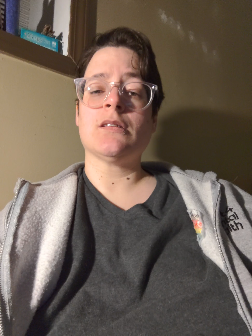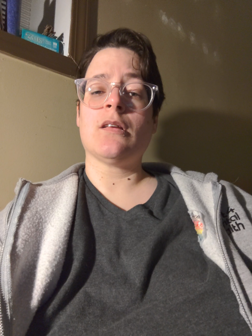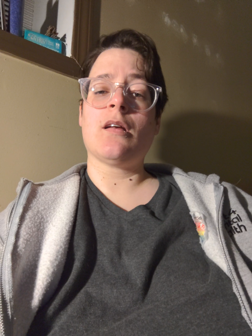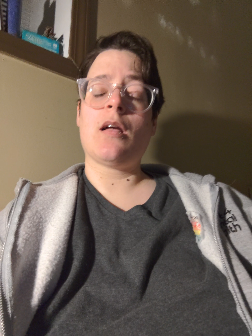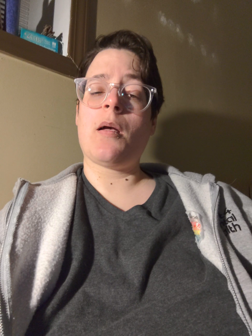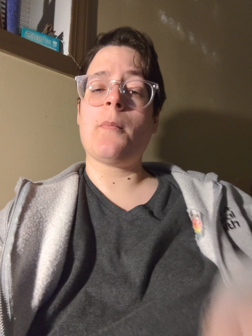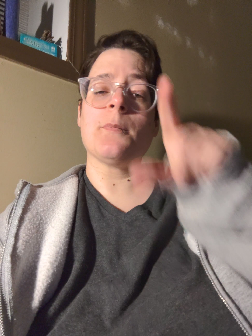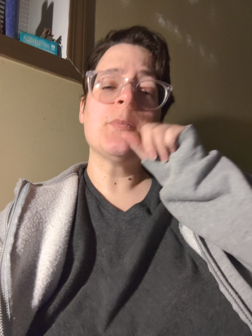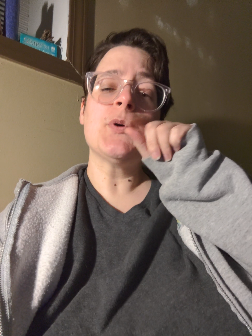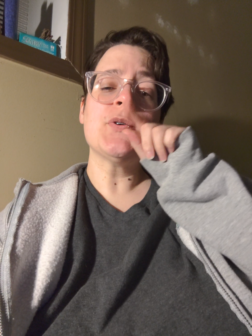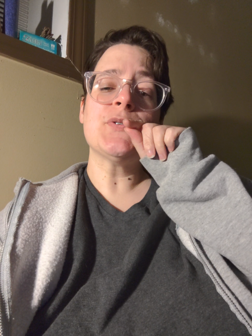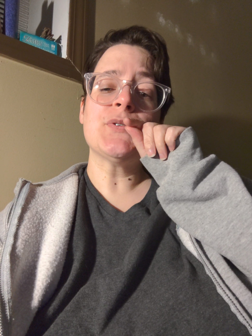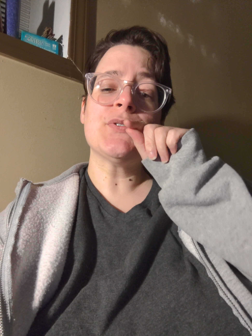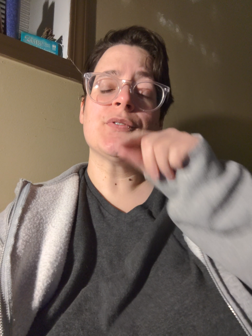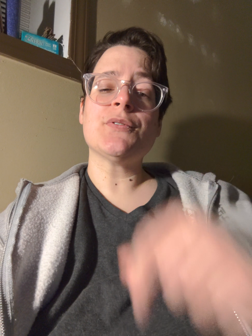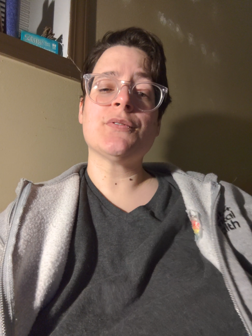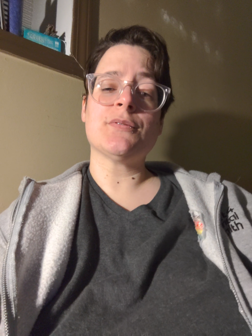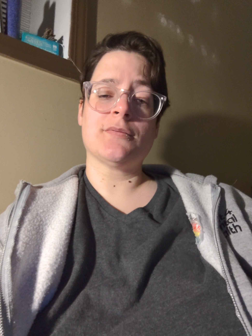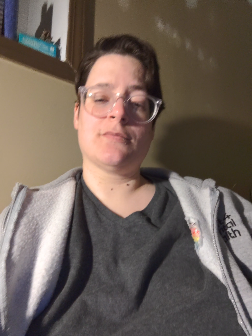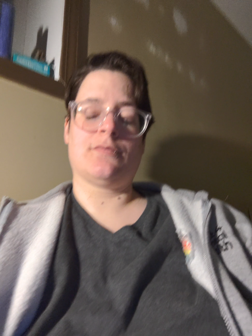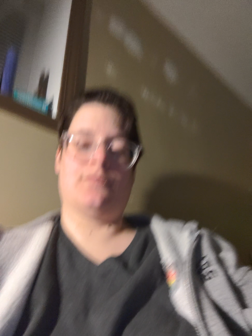bird